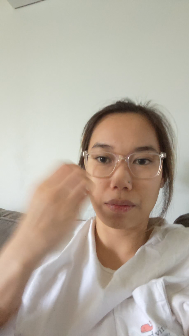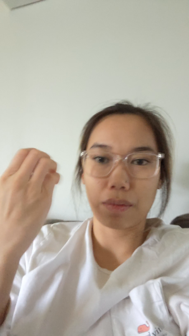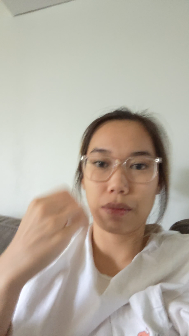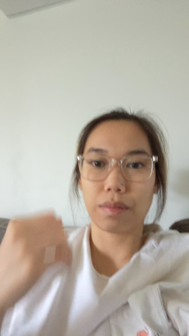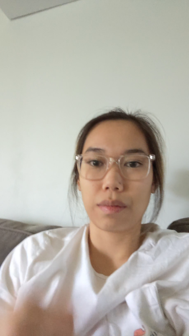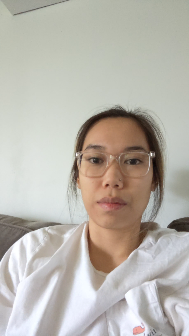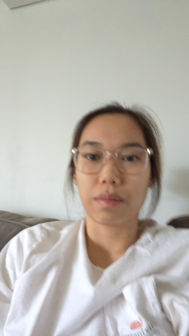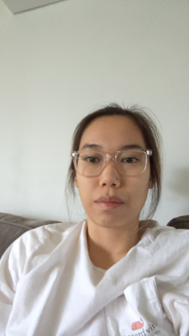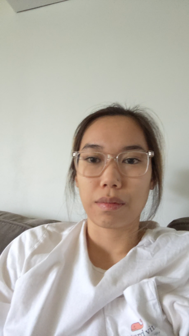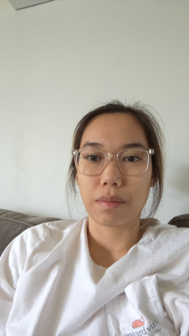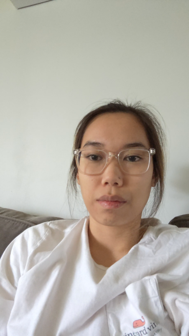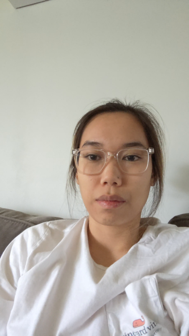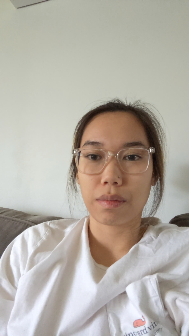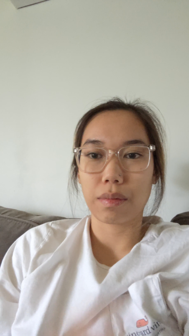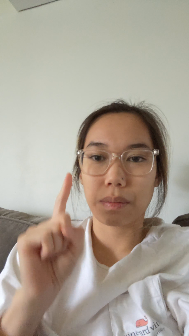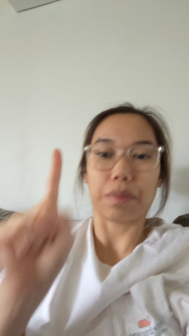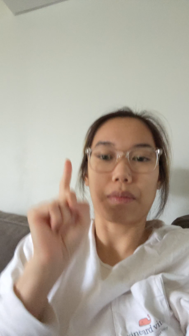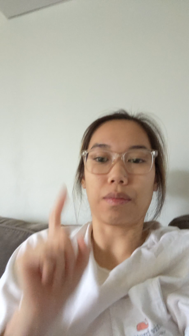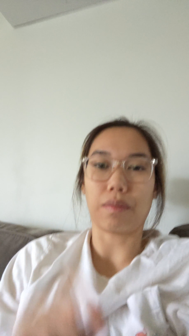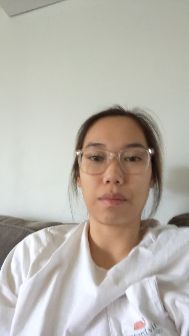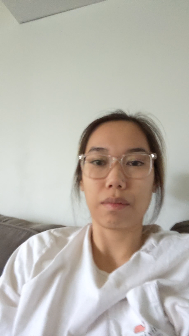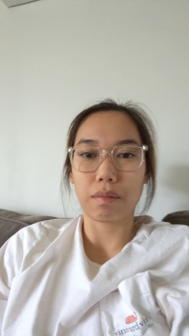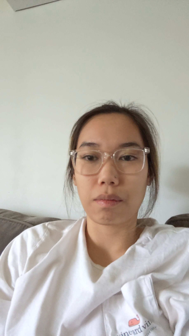bump